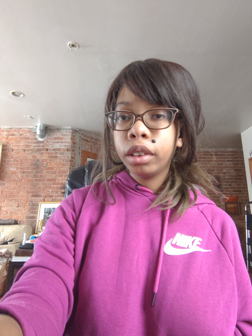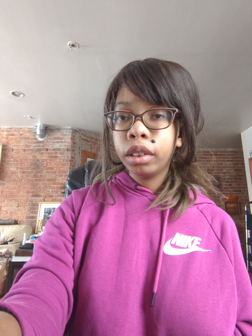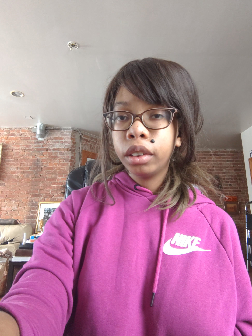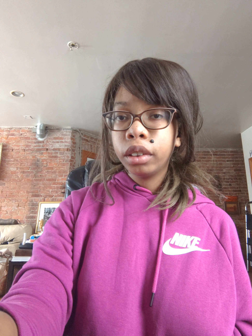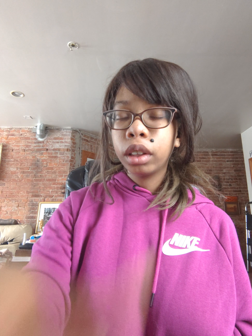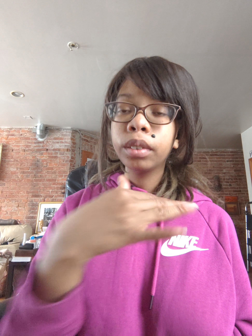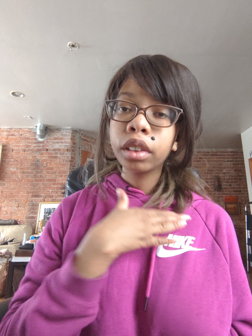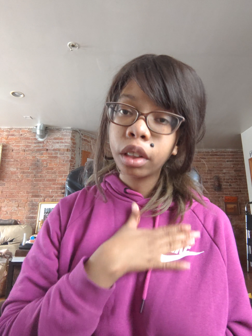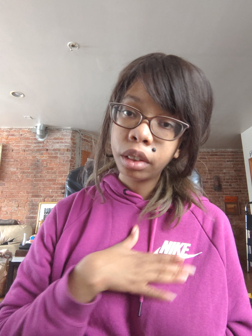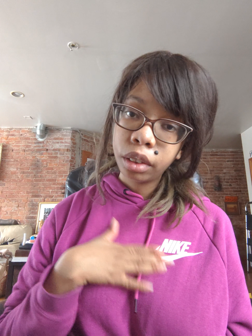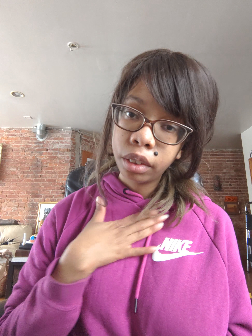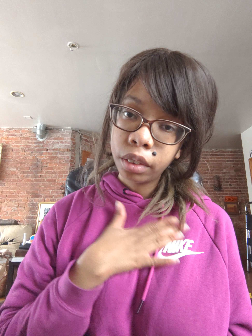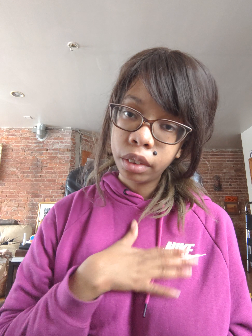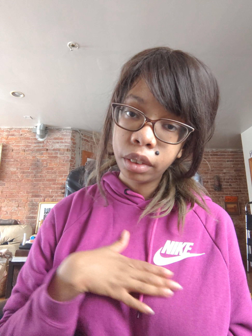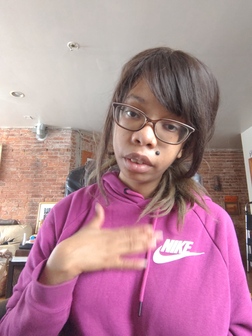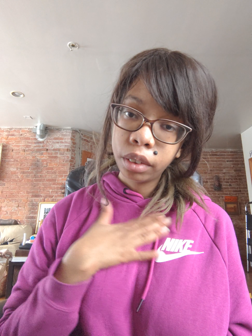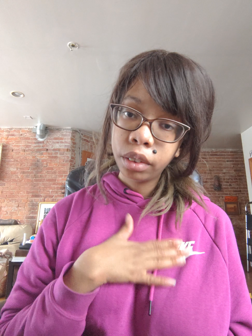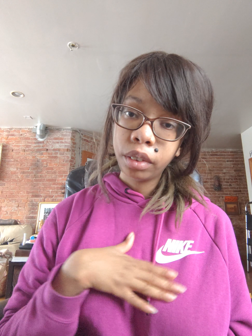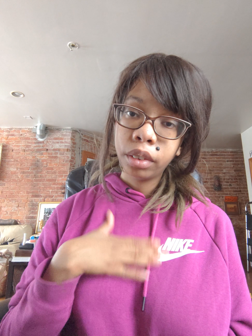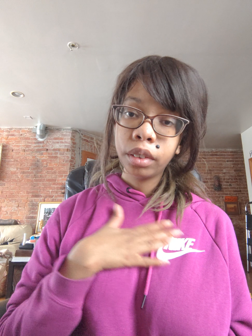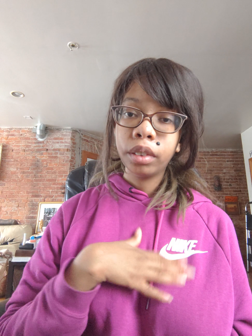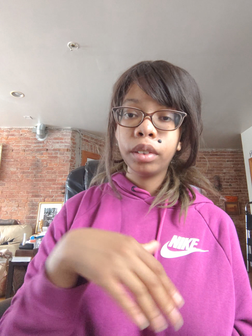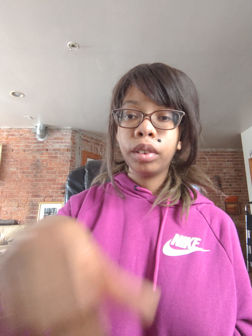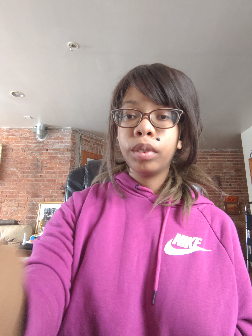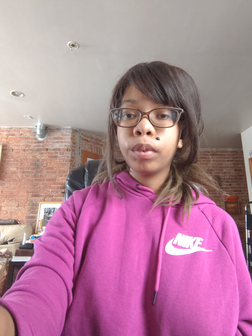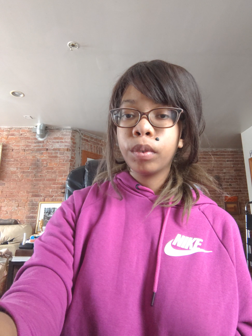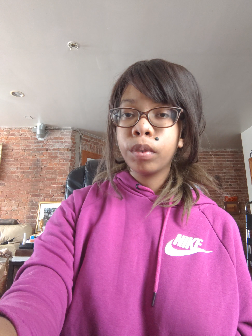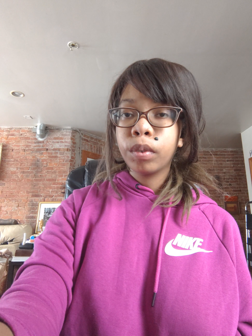please